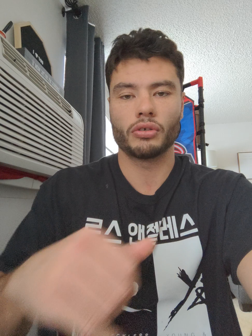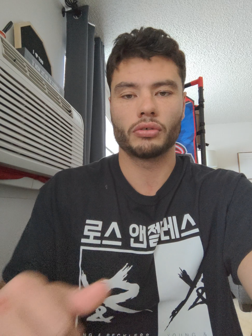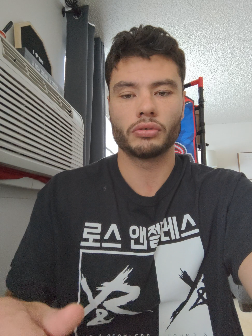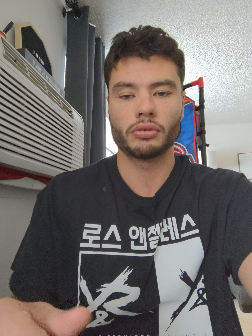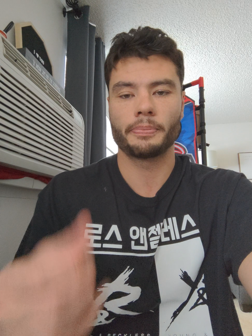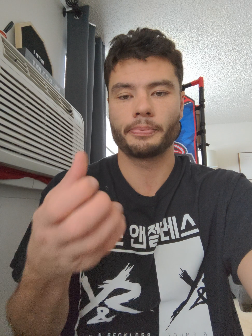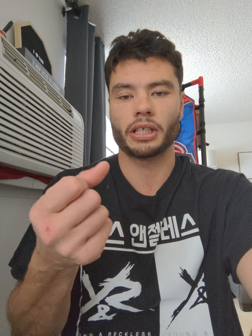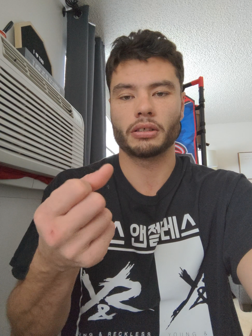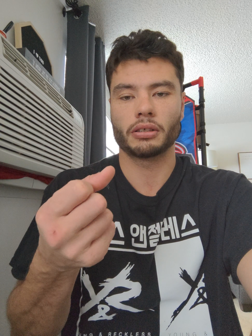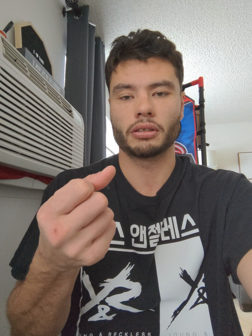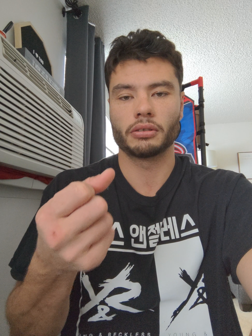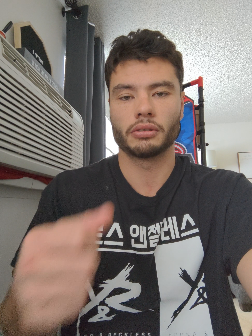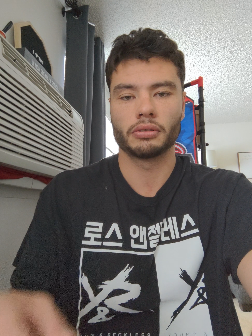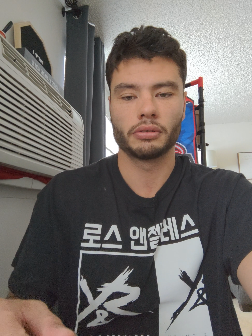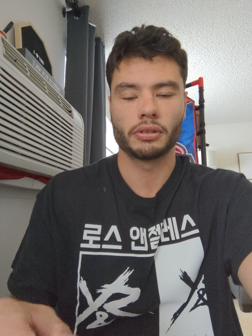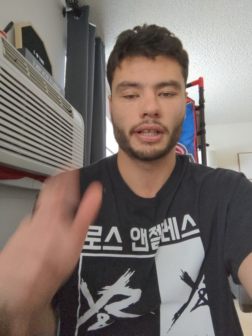milk